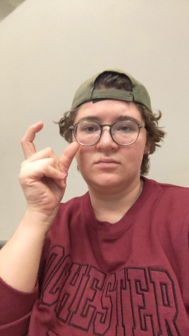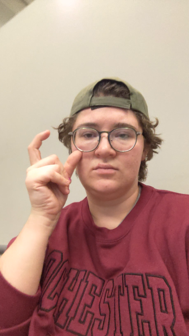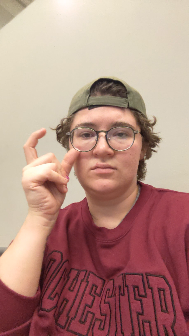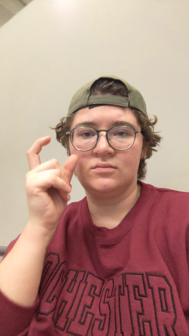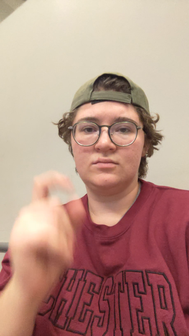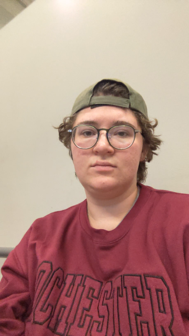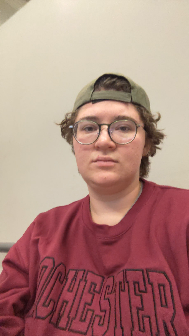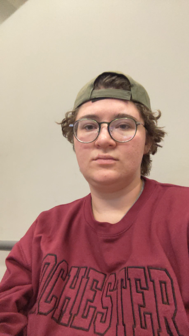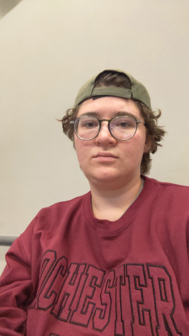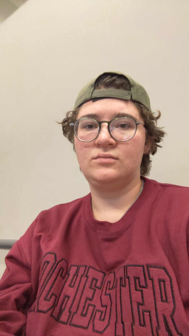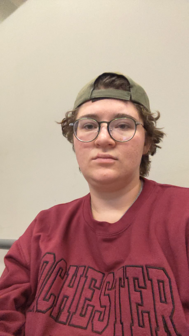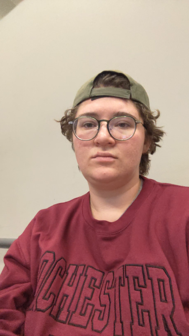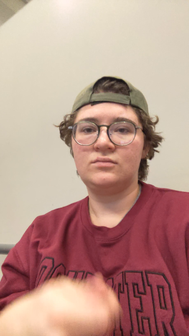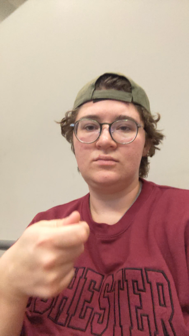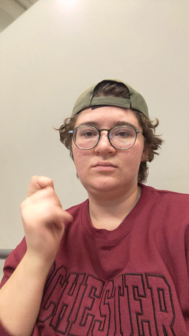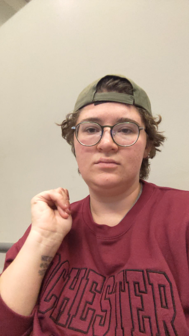rip